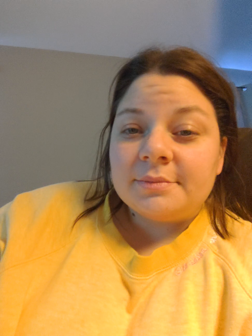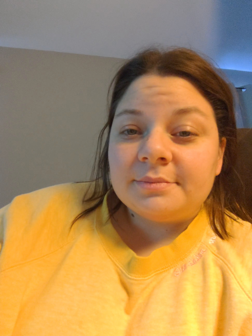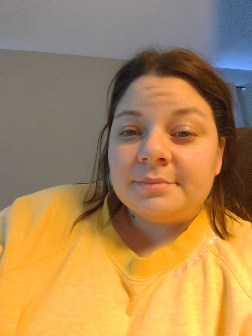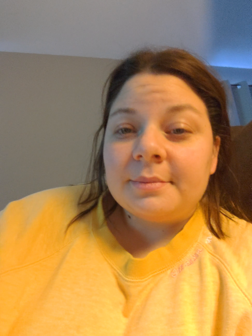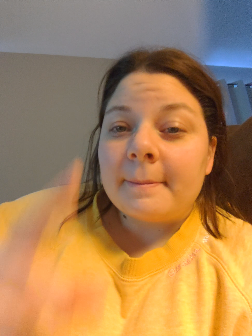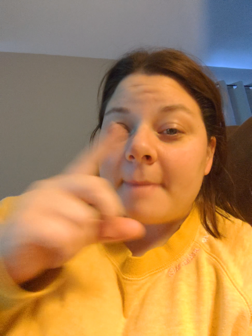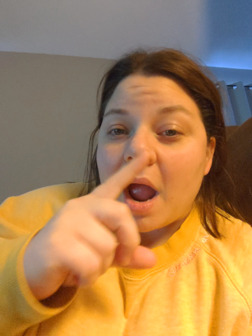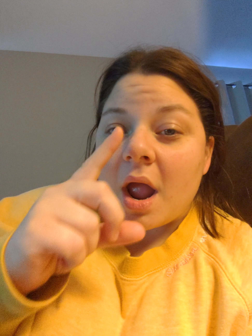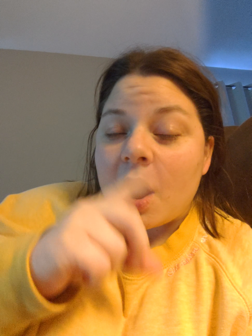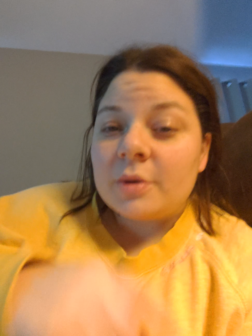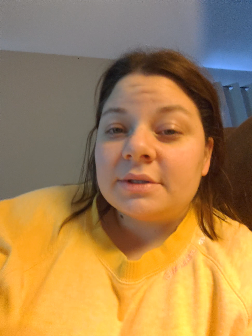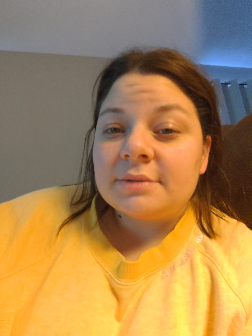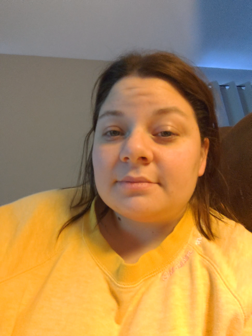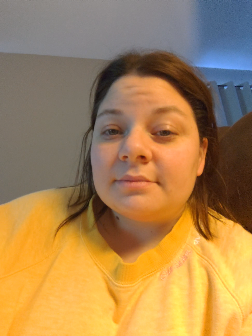mouse